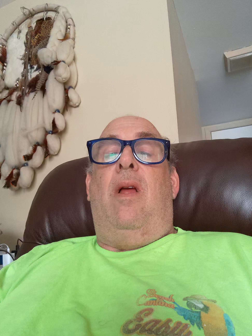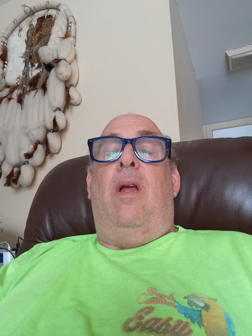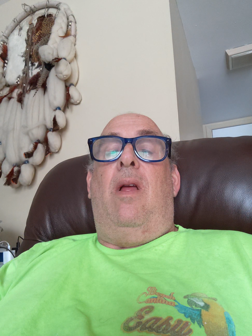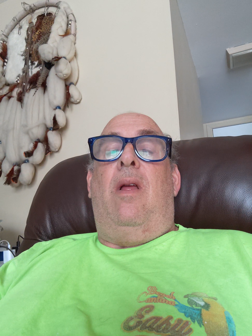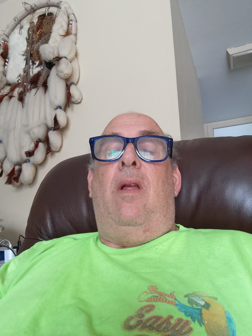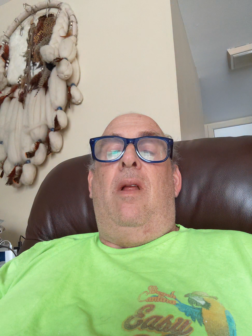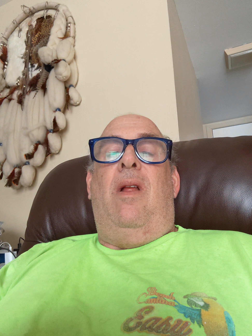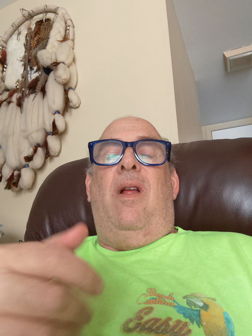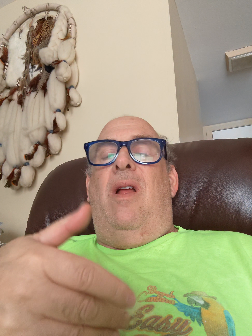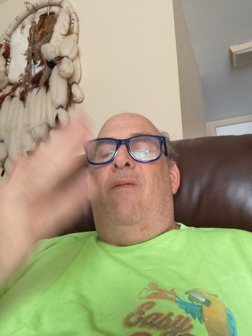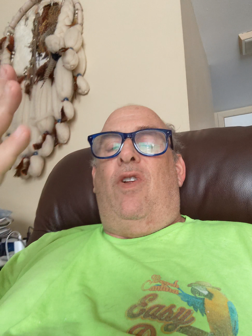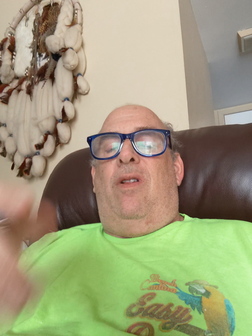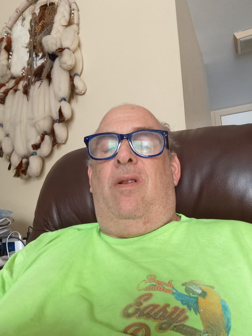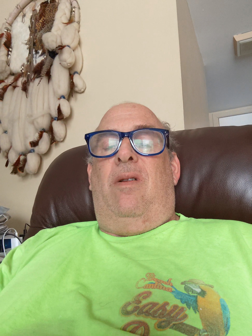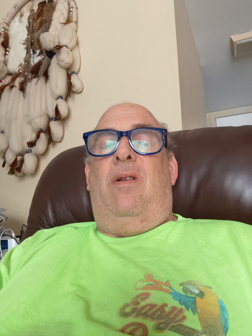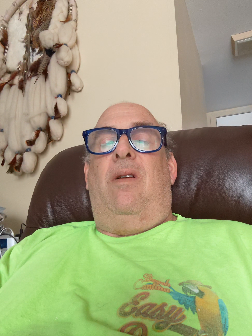every